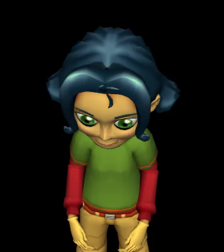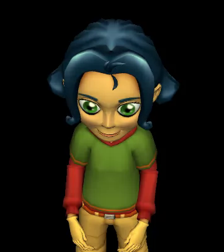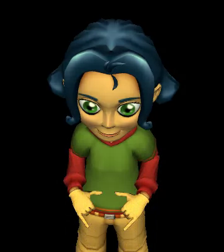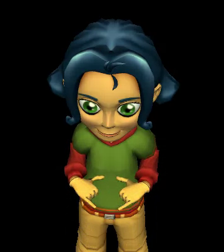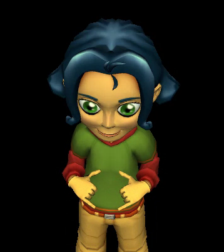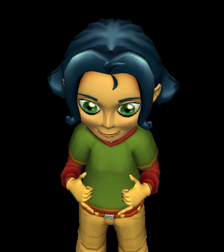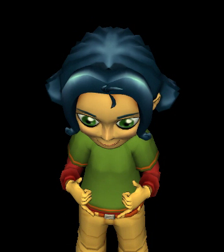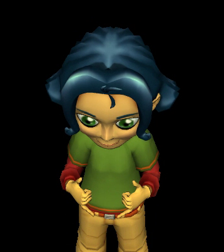شاب